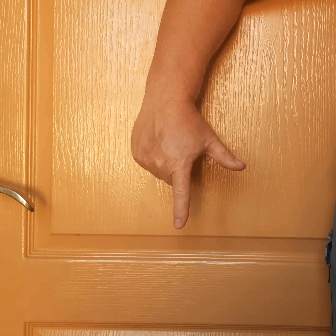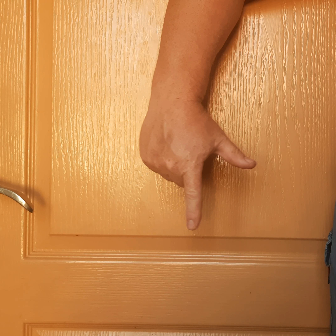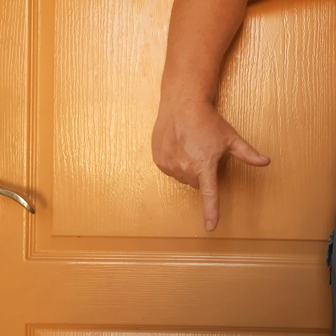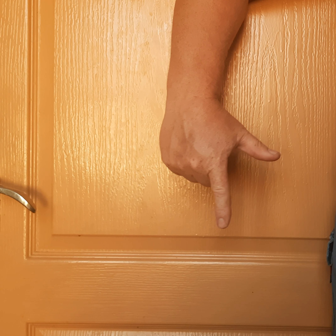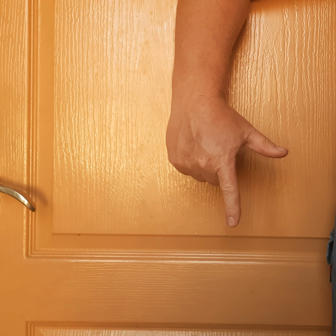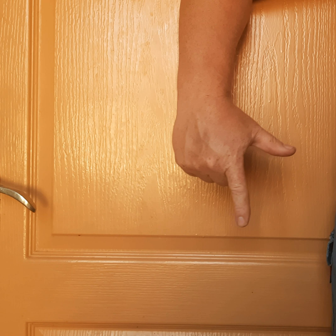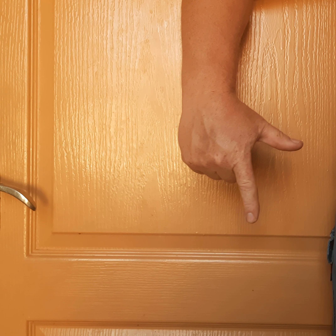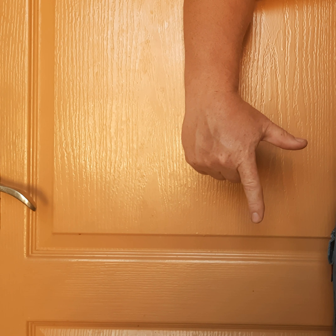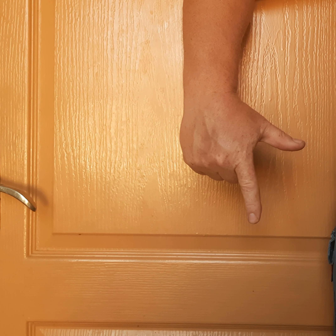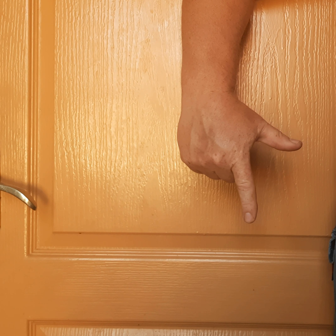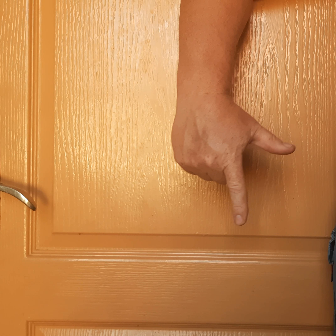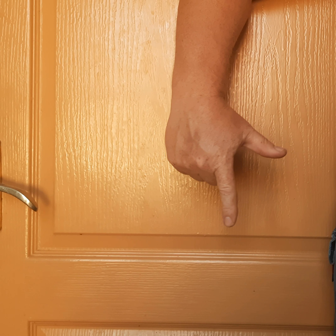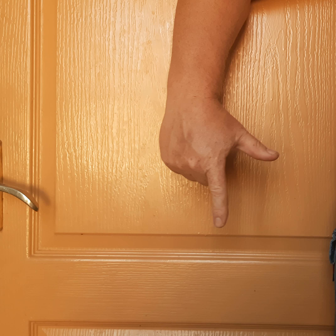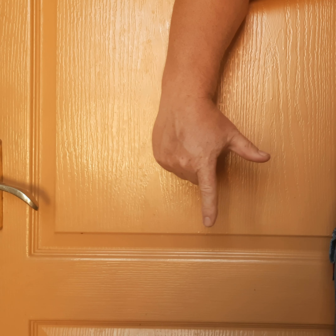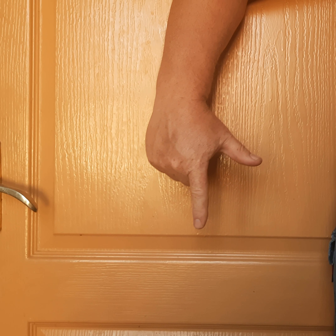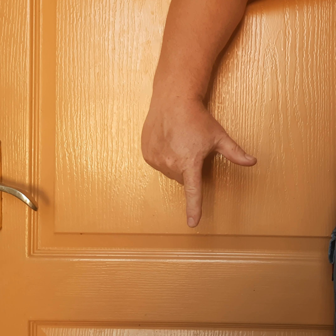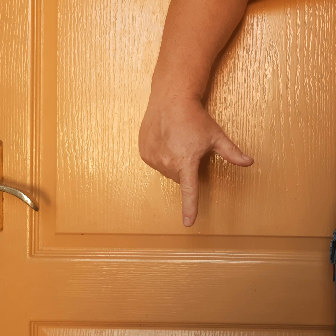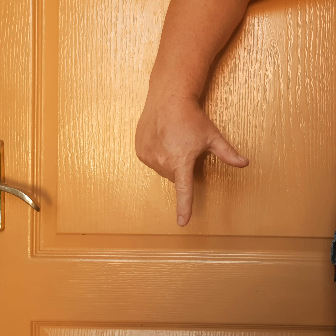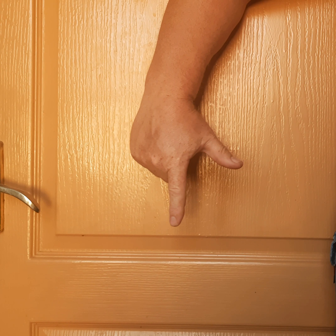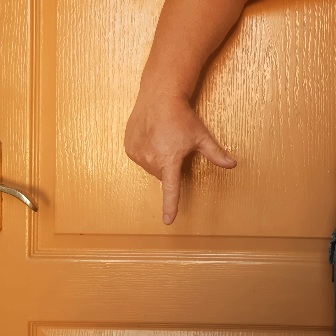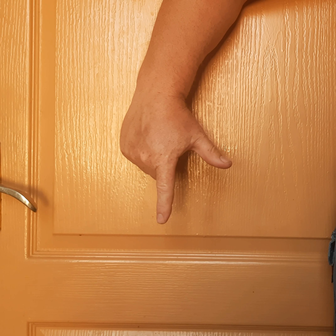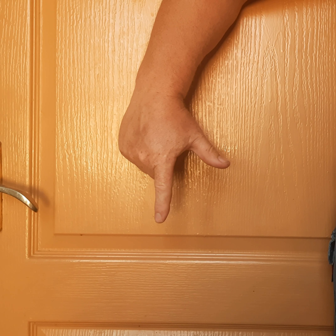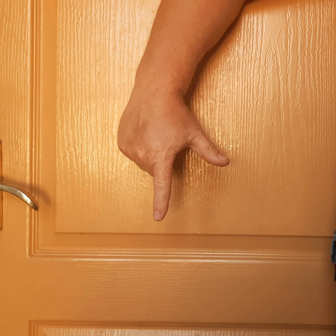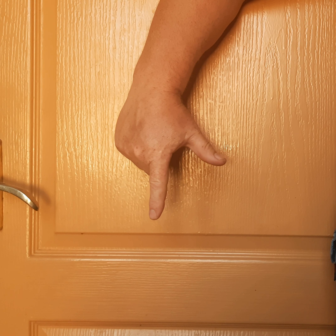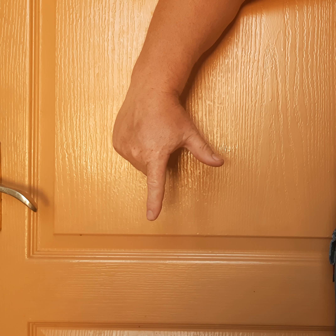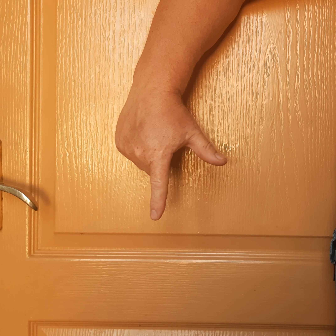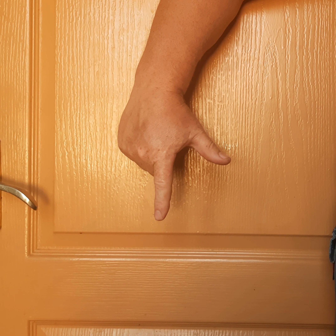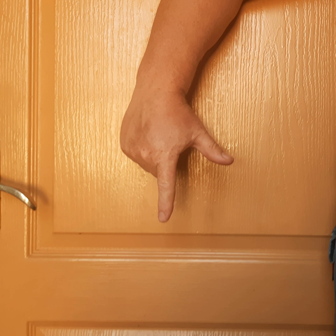Ґ